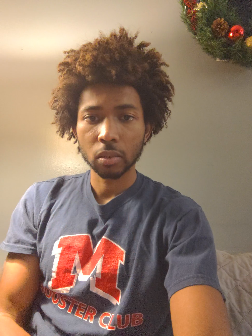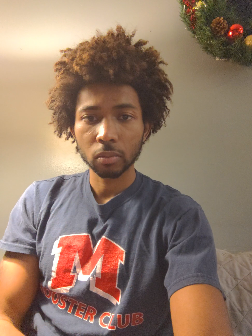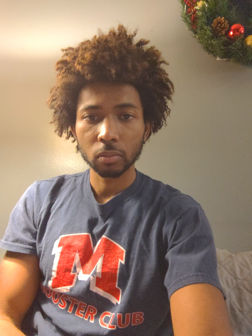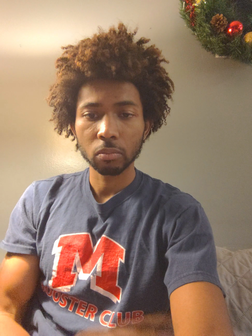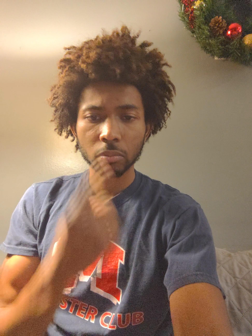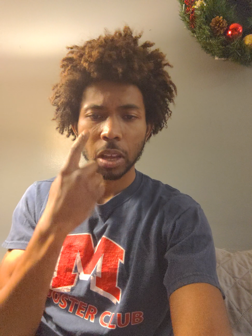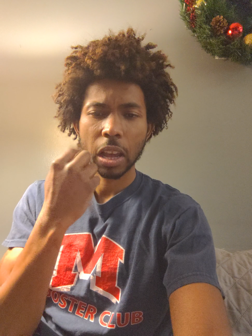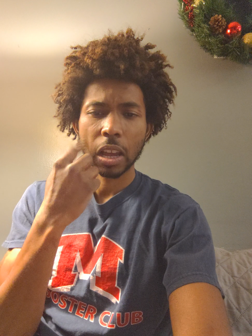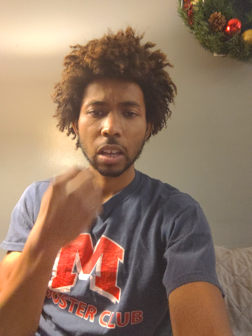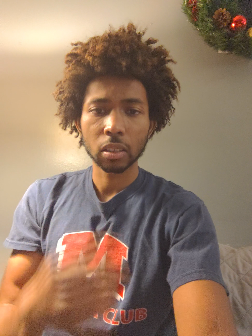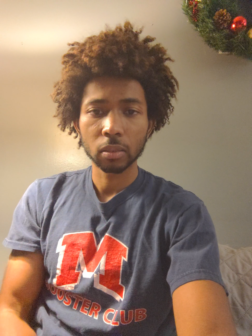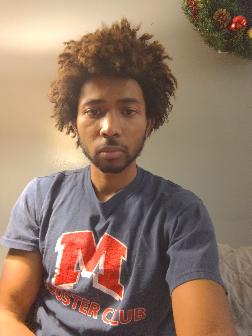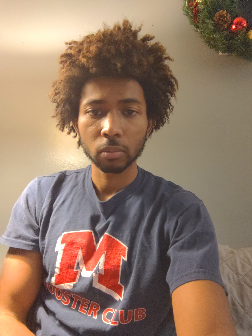cry